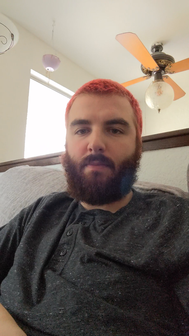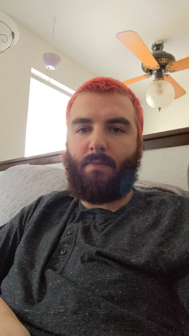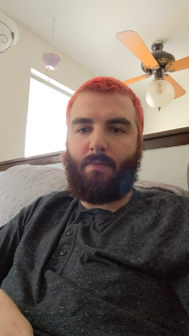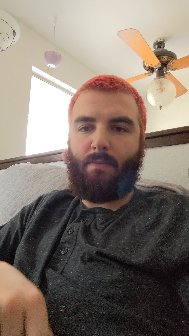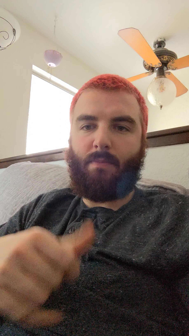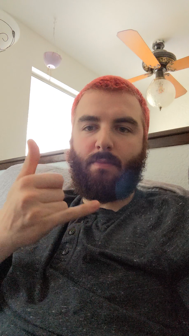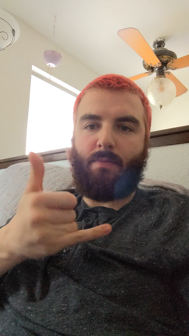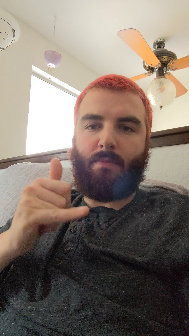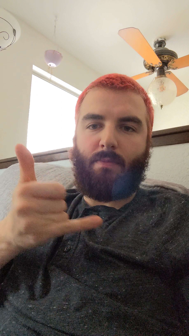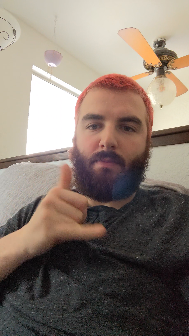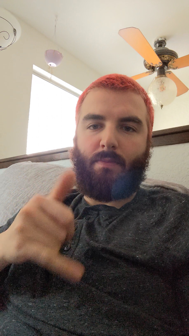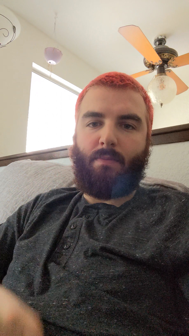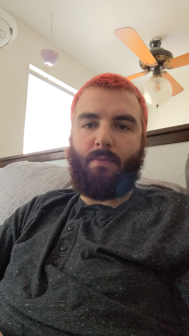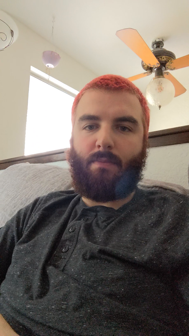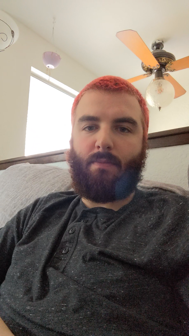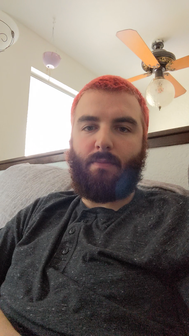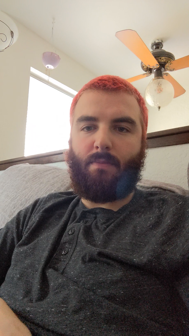party